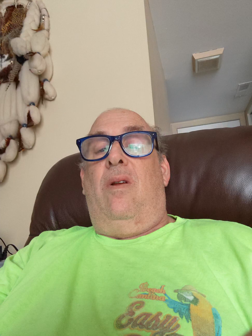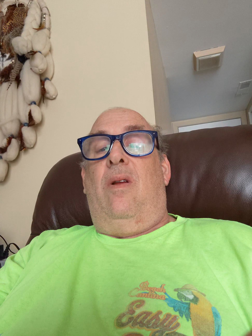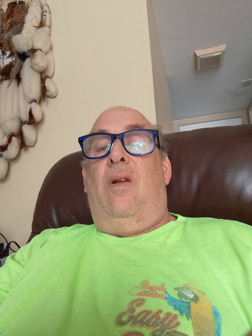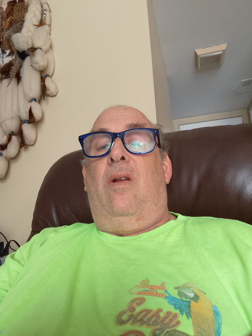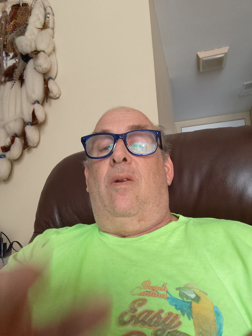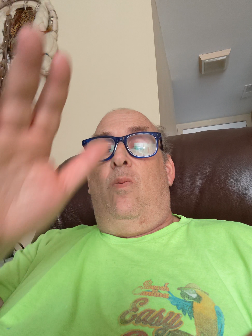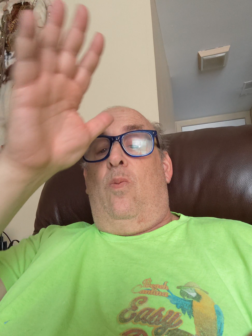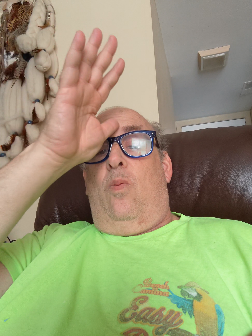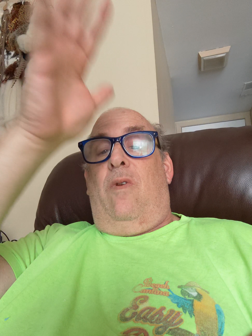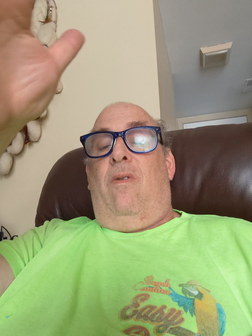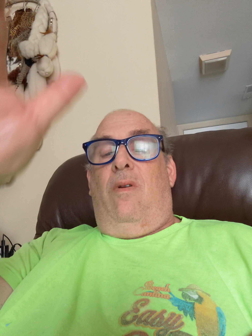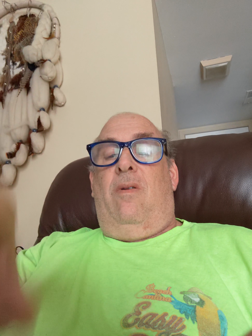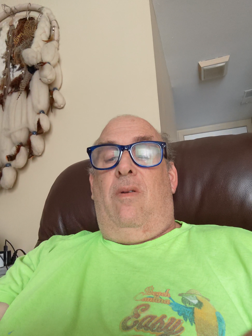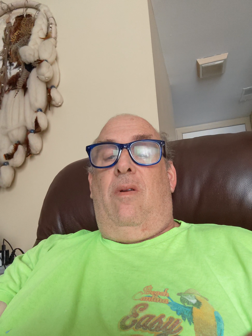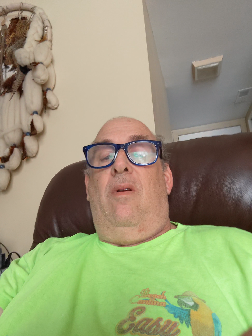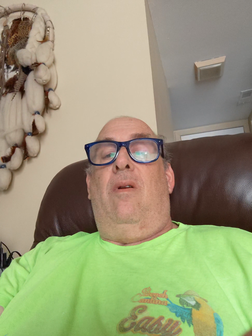grandpa